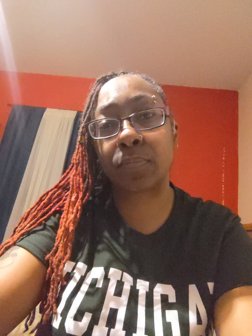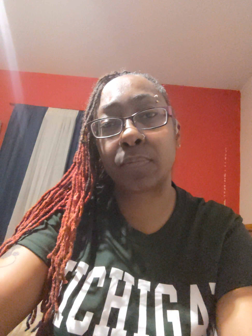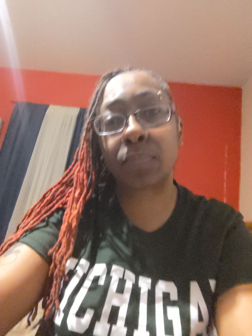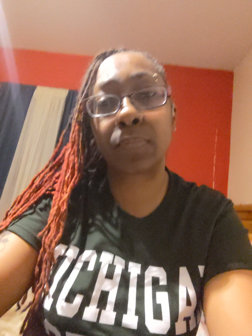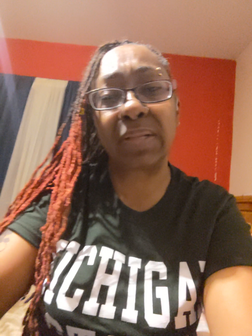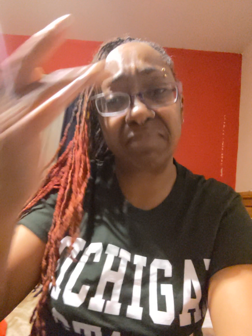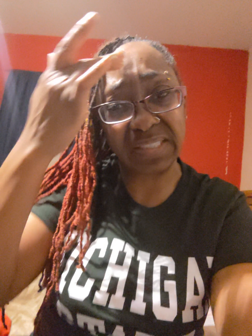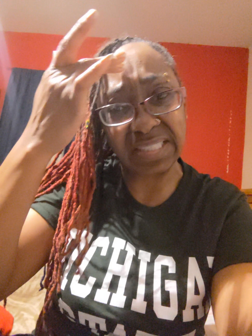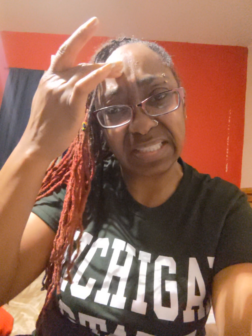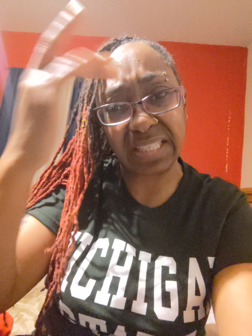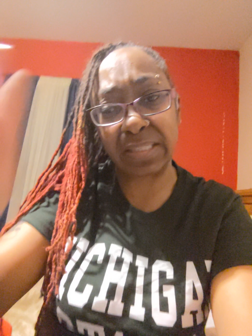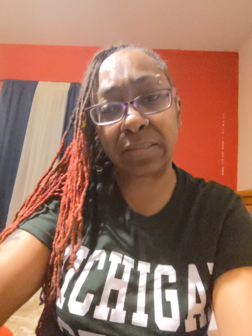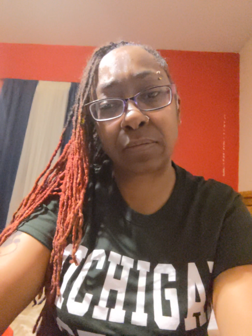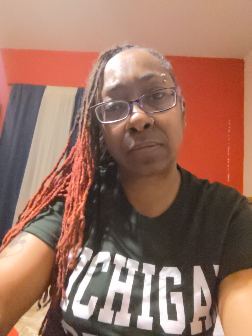sick